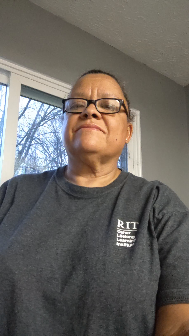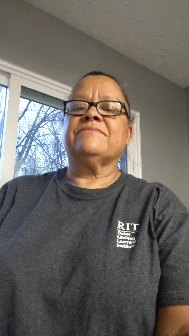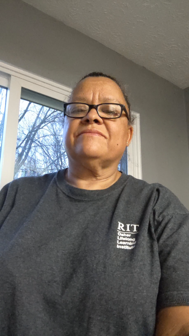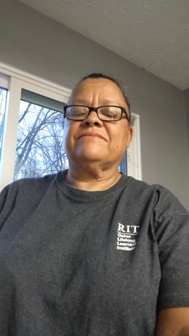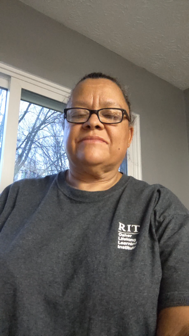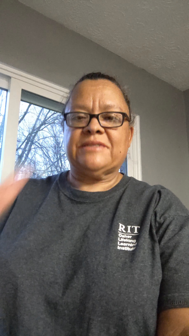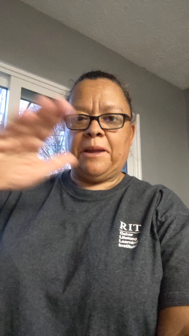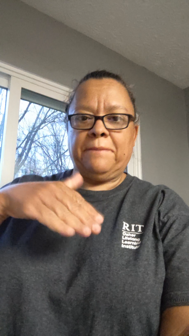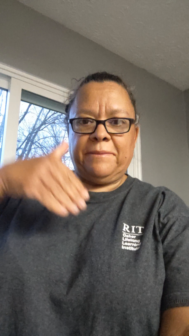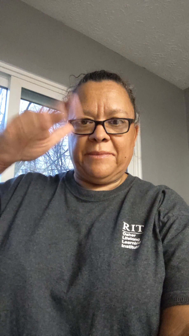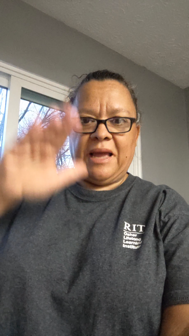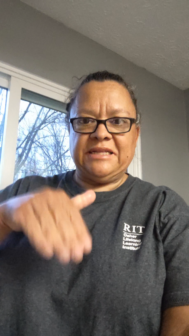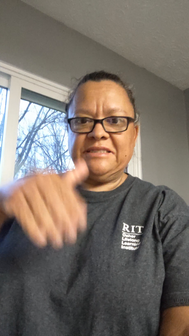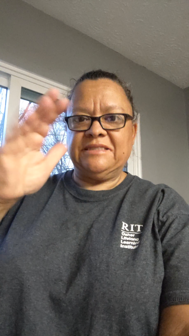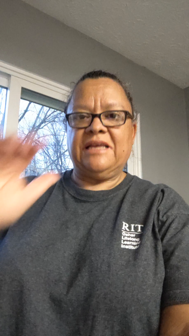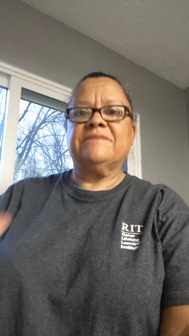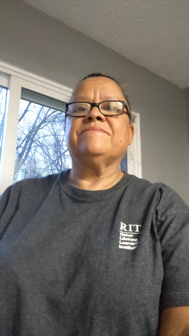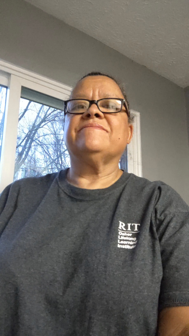paint